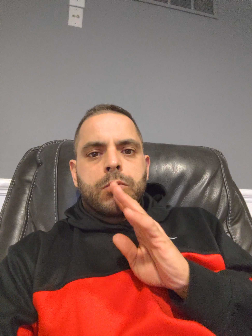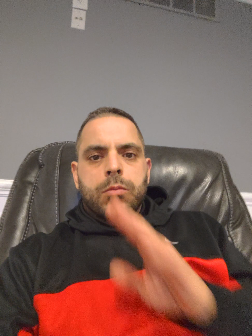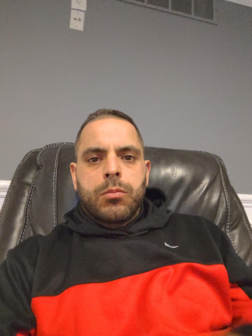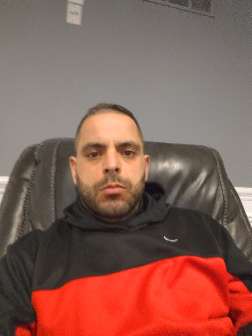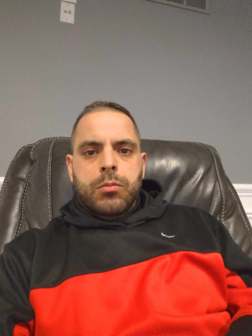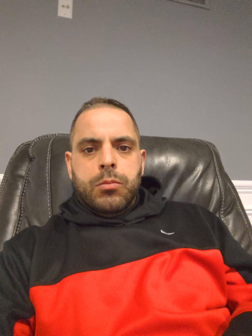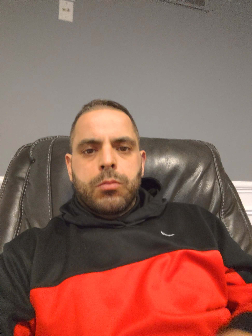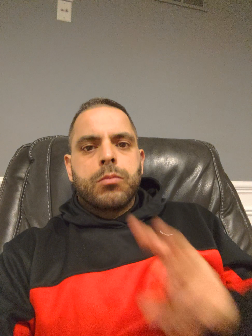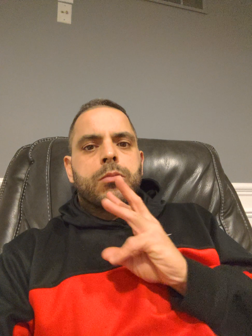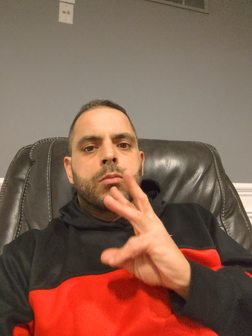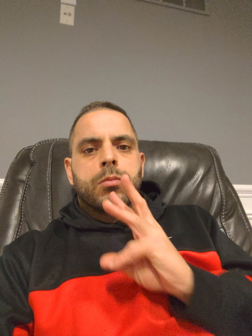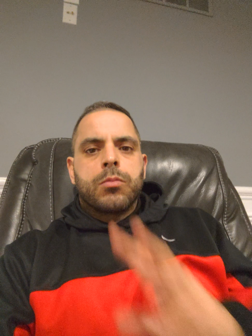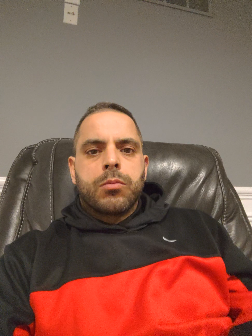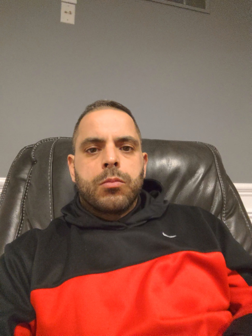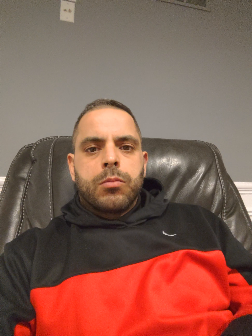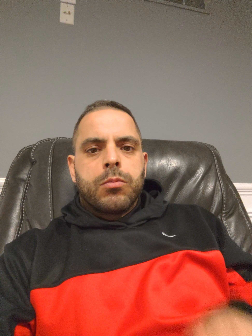water